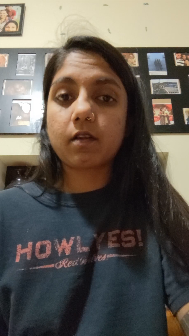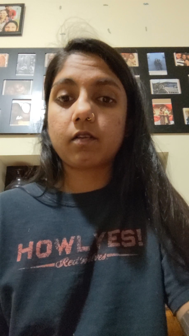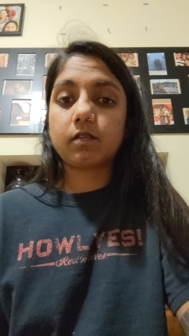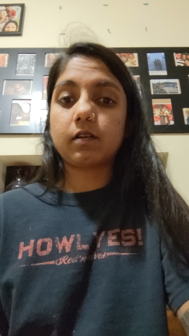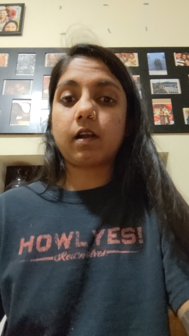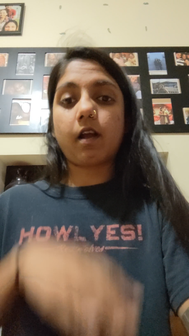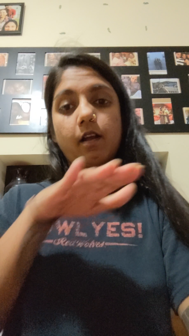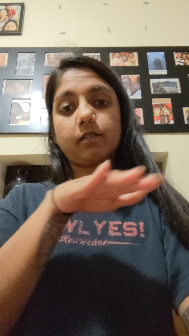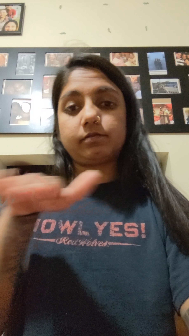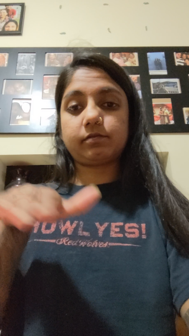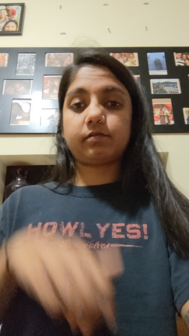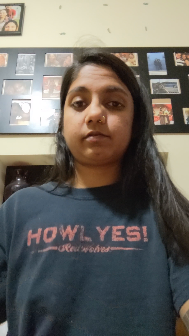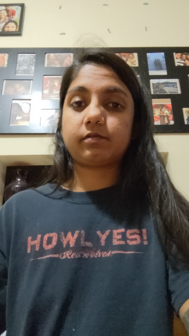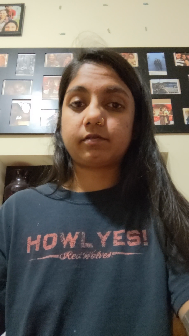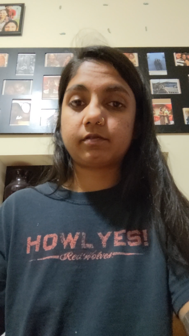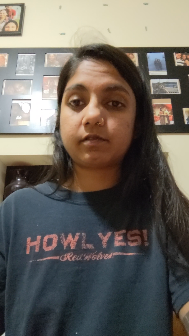nice